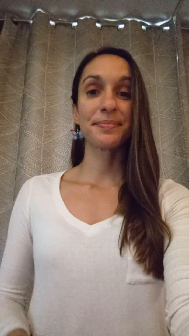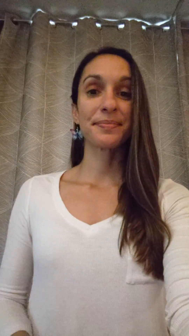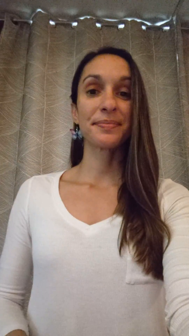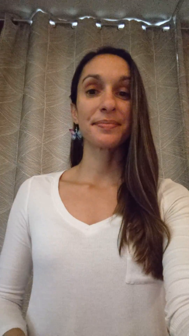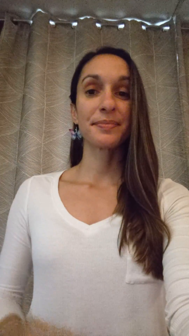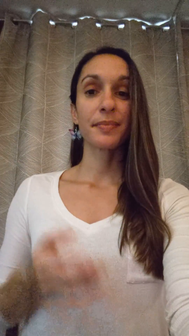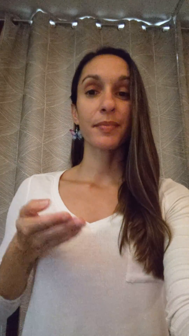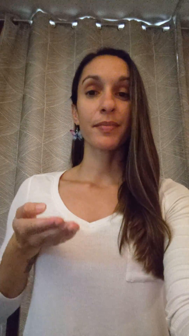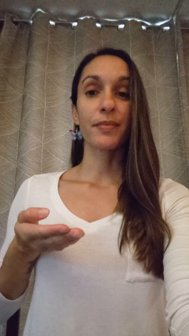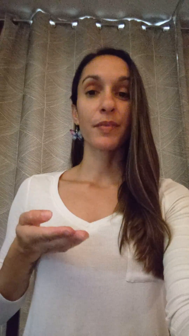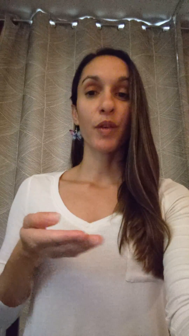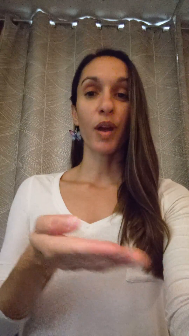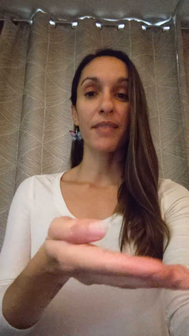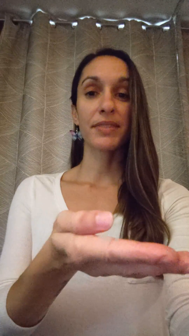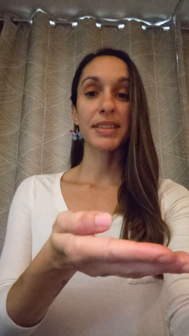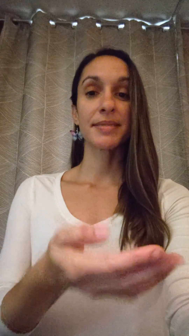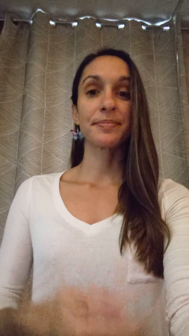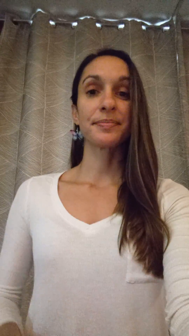oven